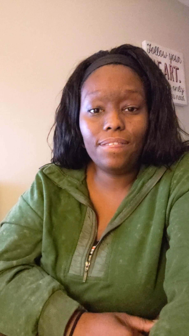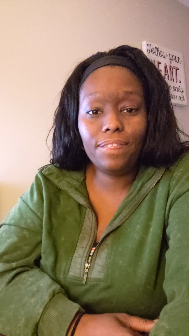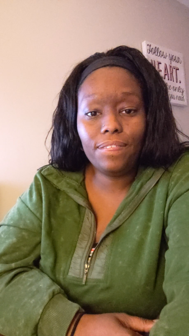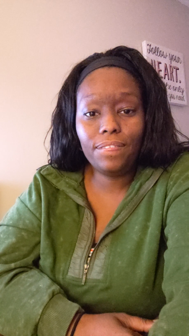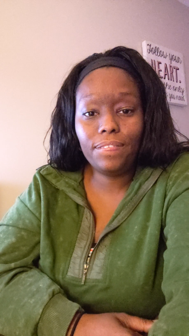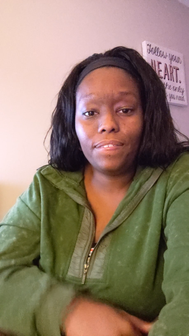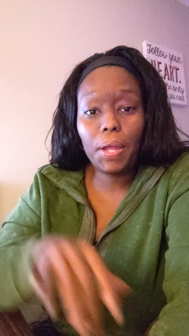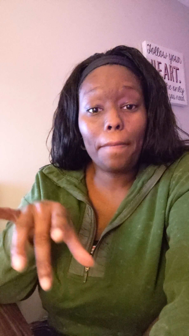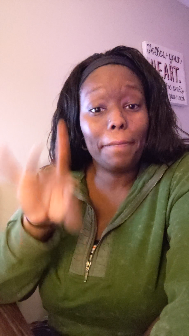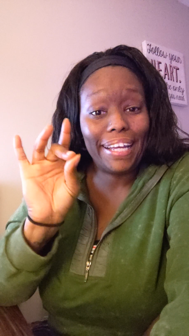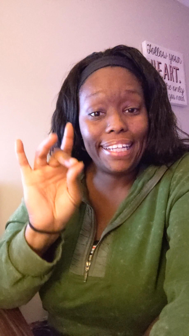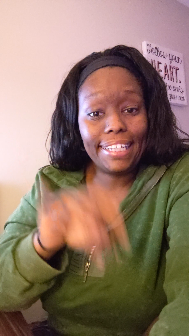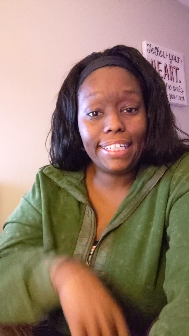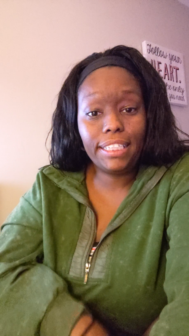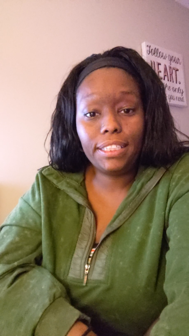pick